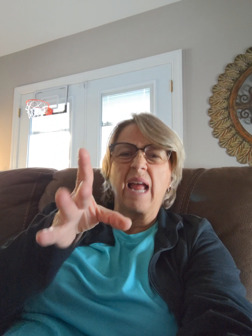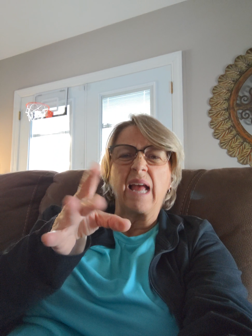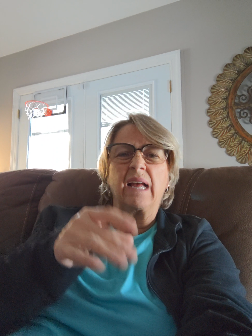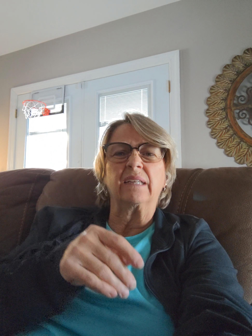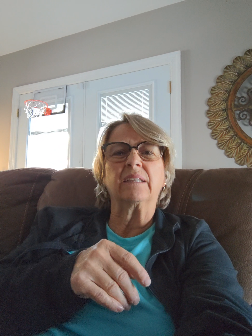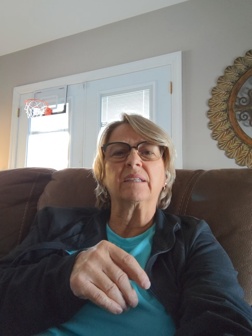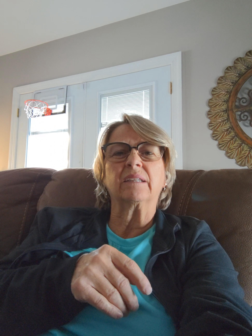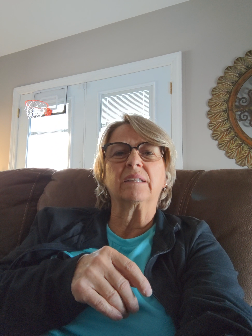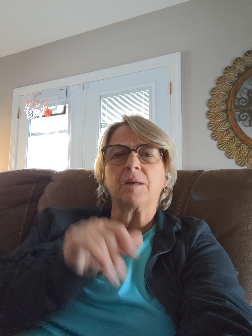hate